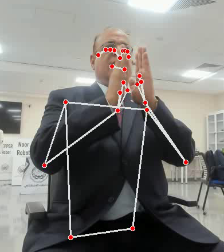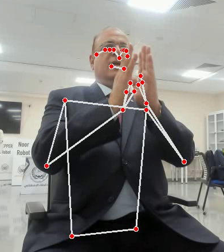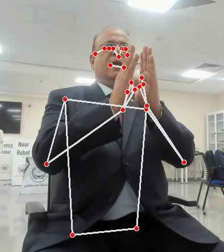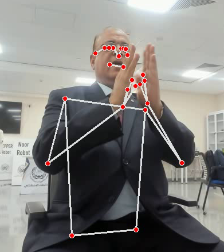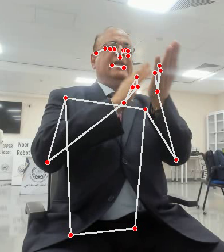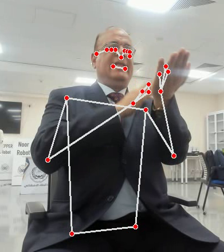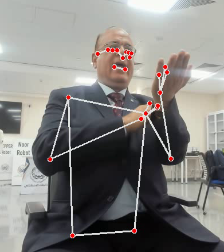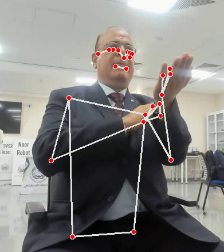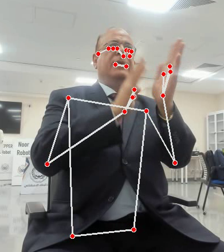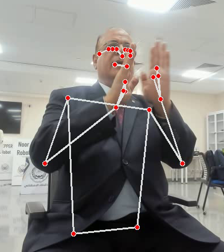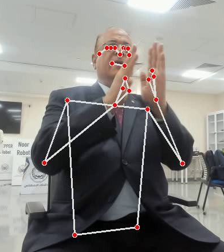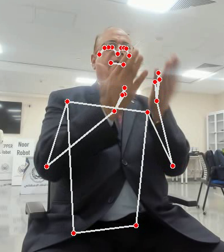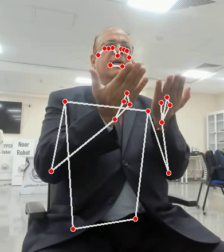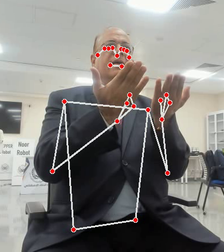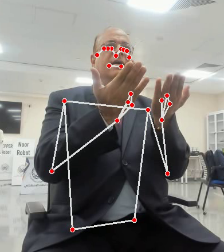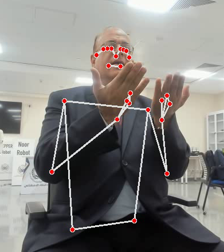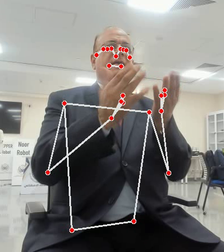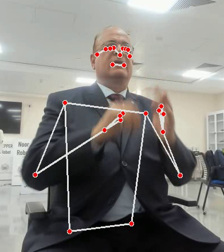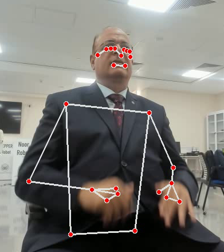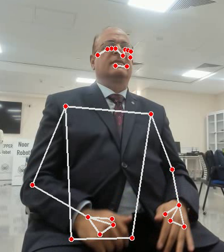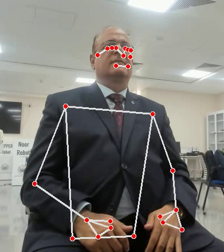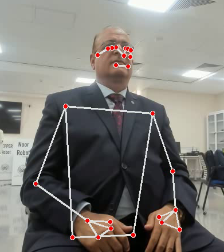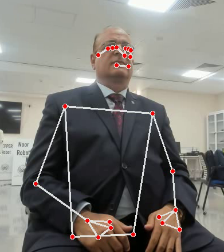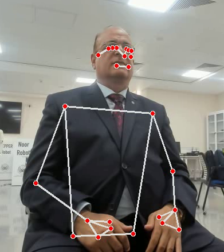ktab